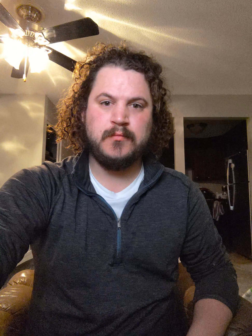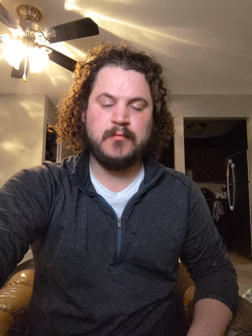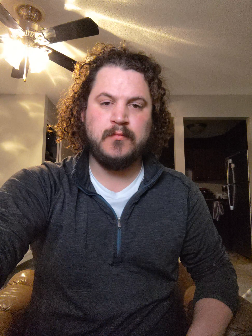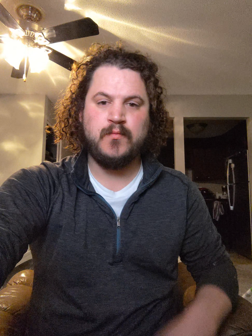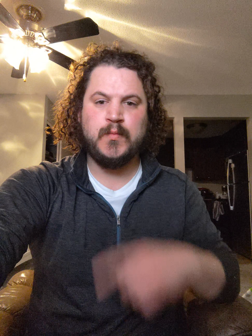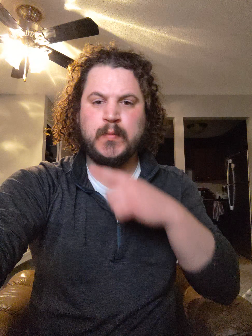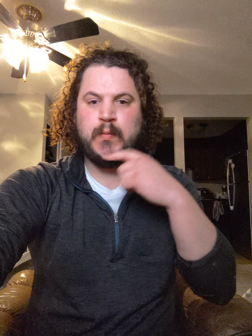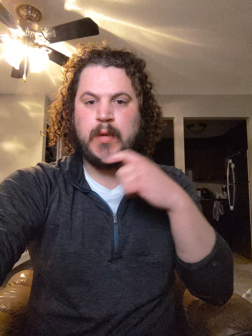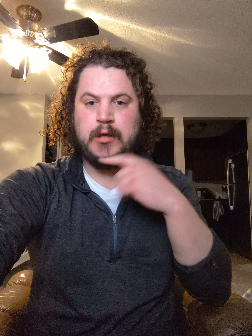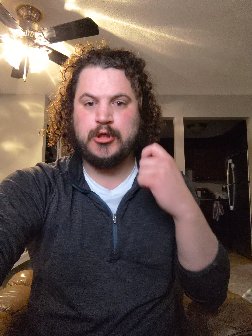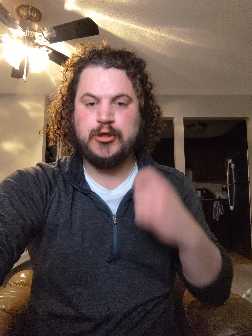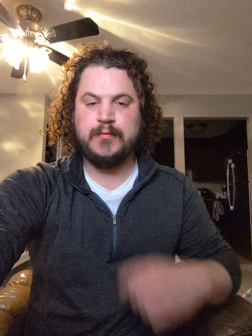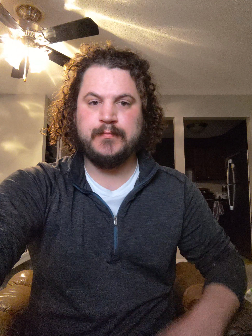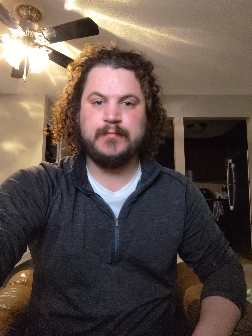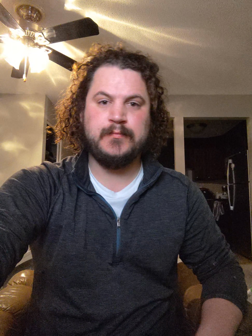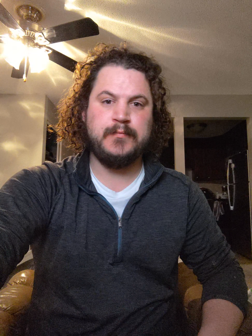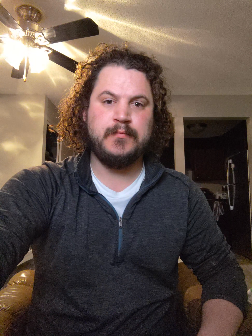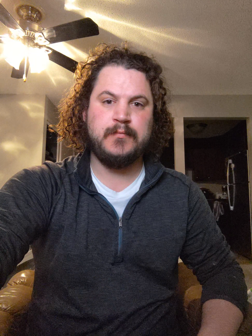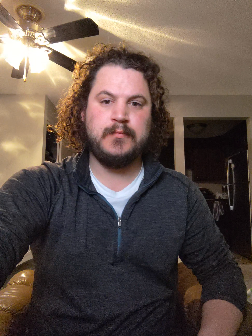dryer